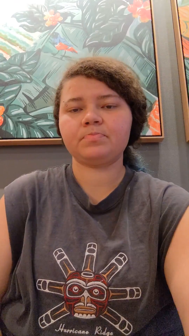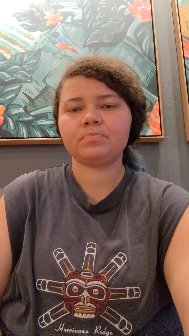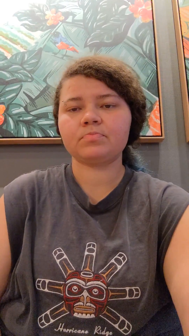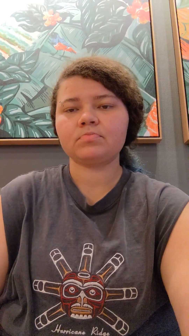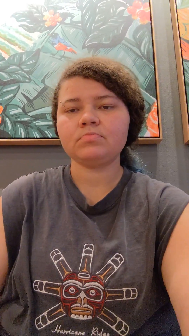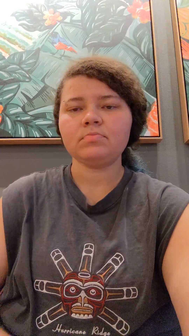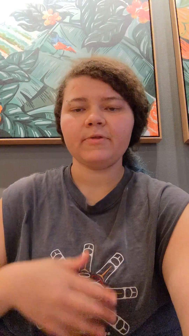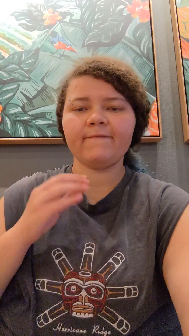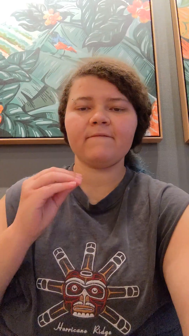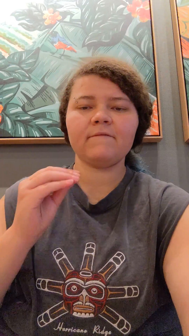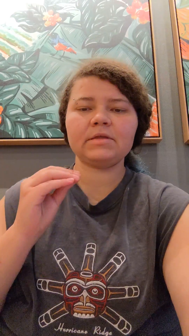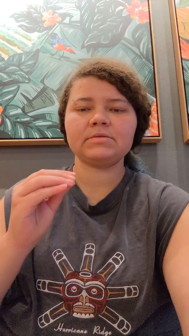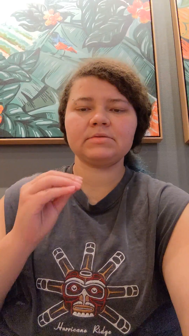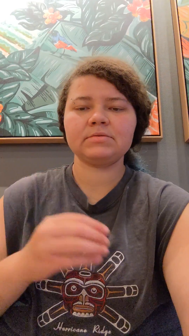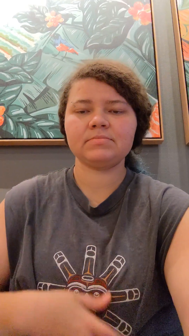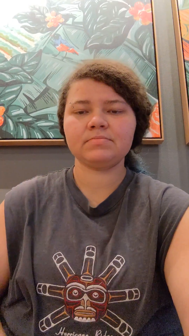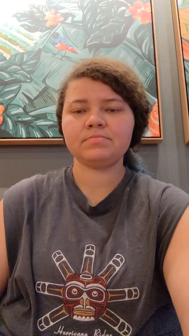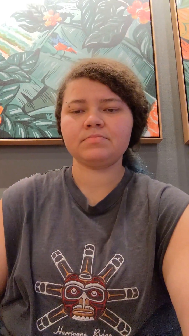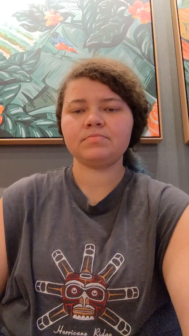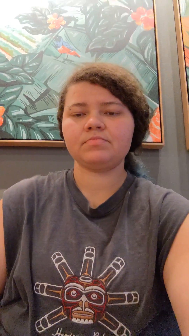fix